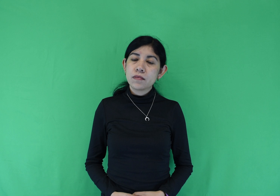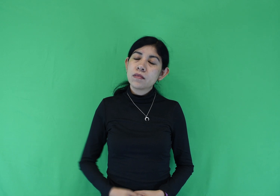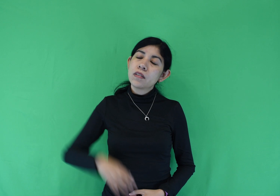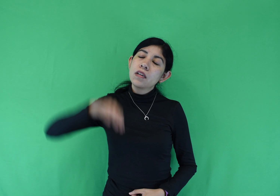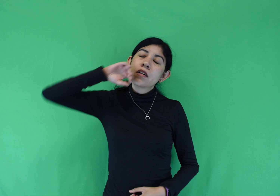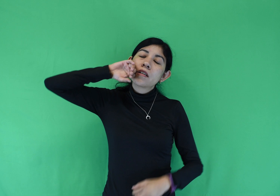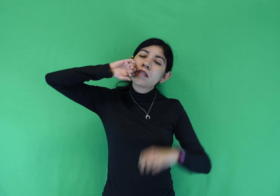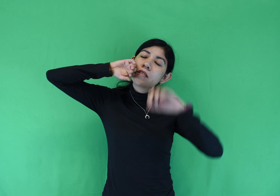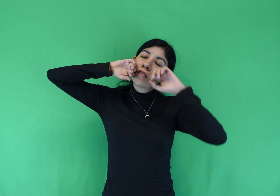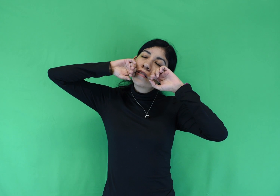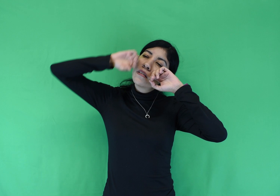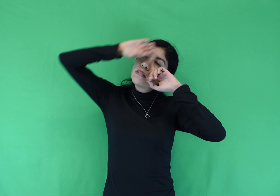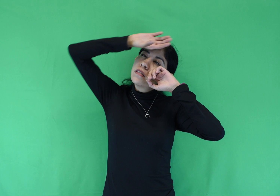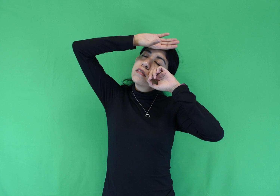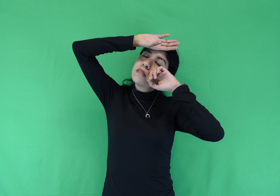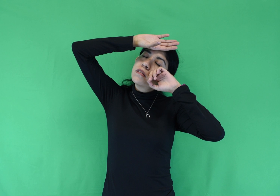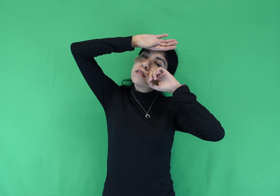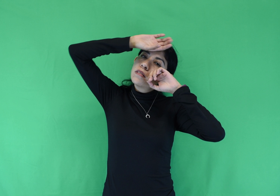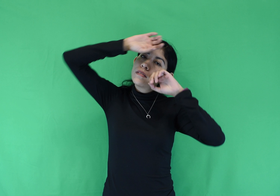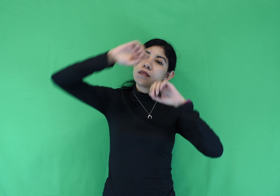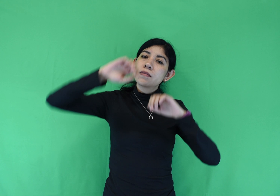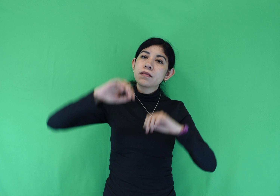fiebre